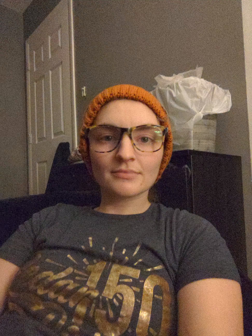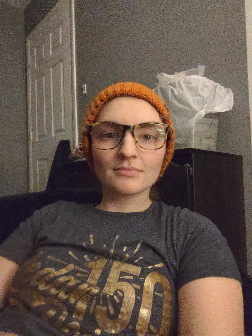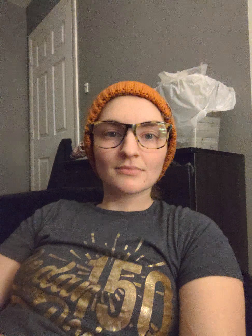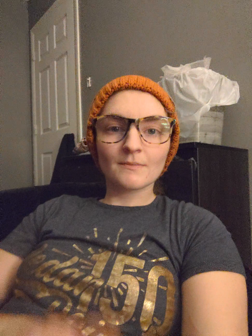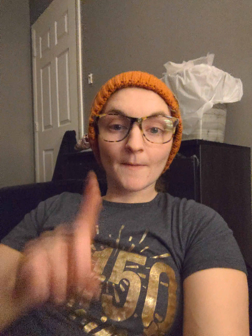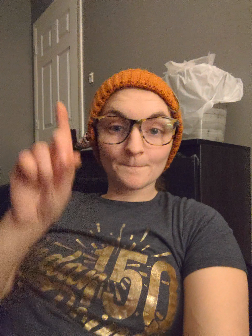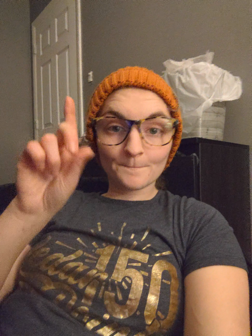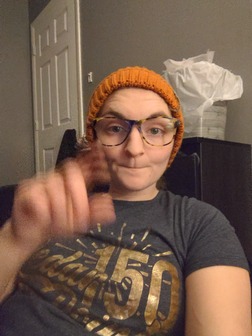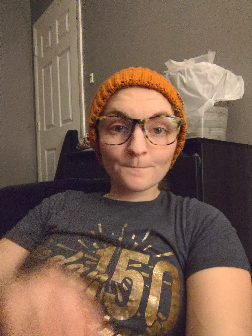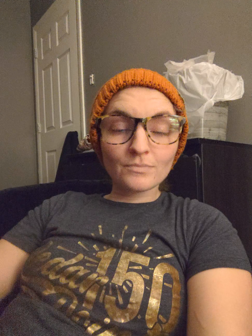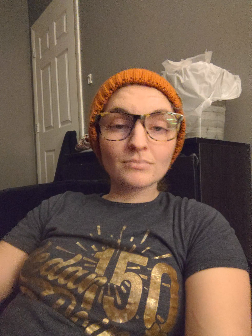up